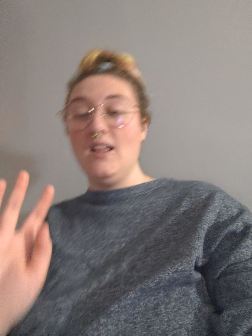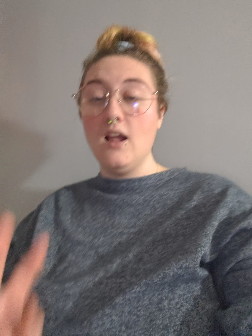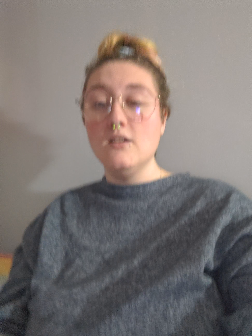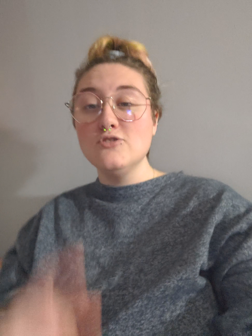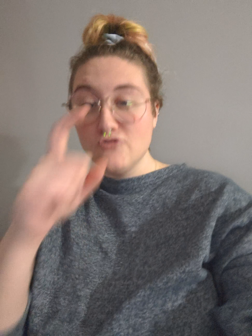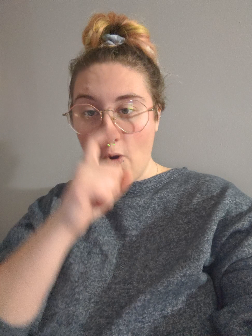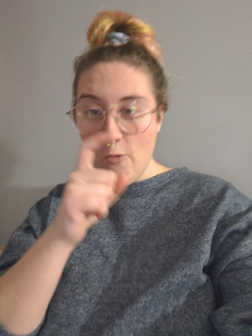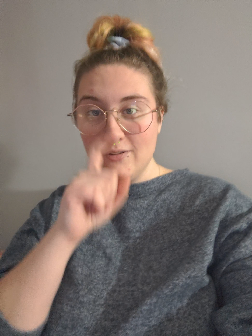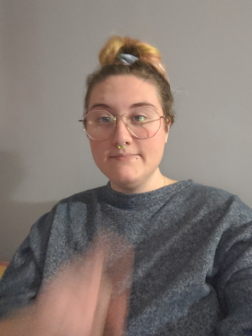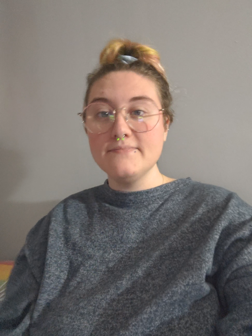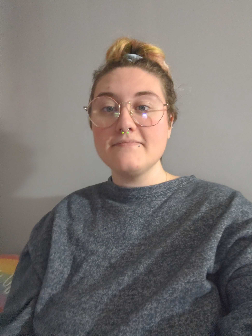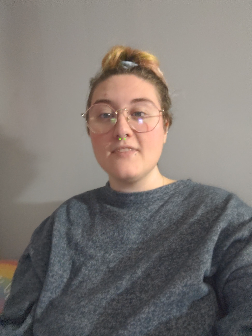doll